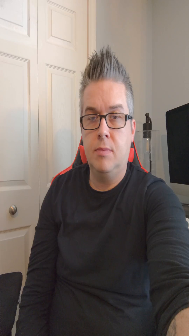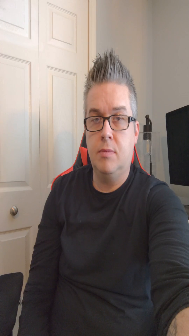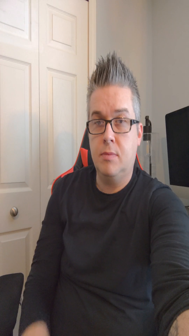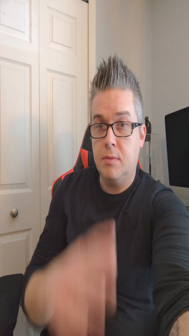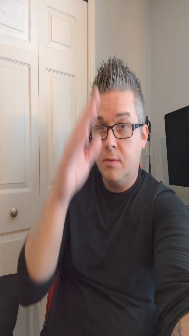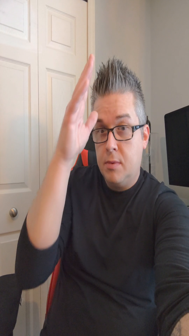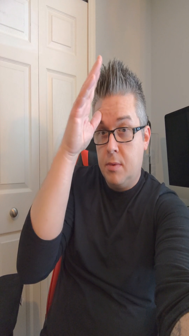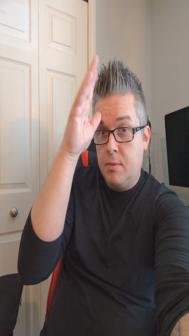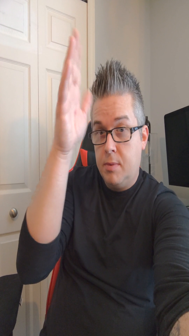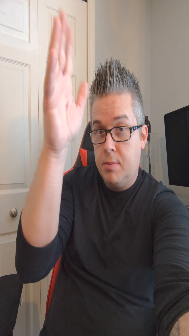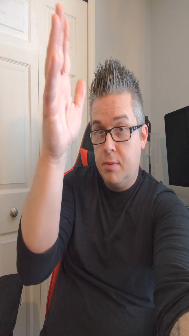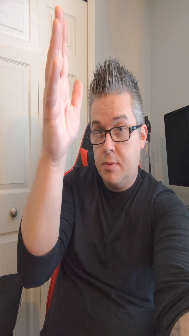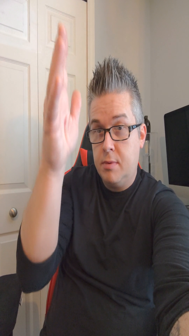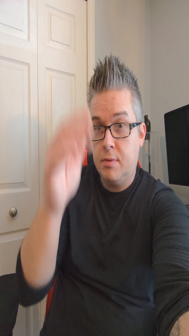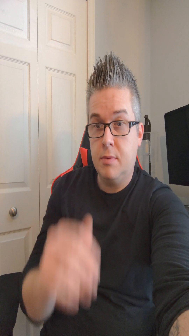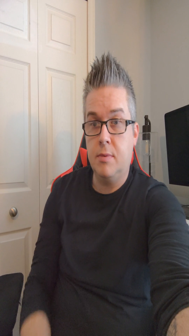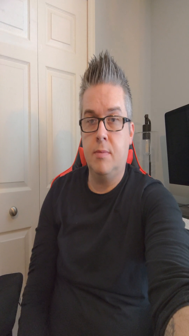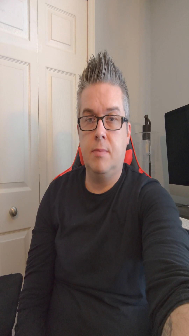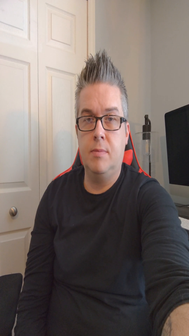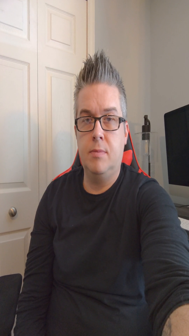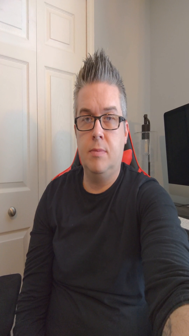grandpa